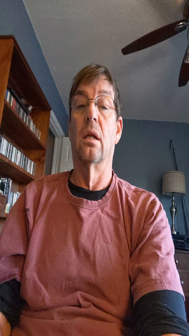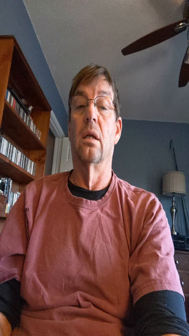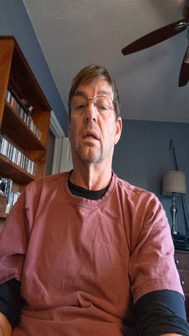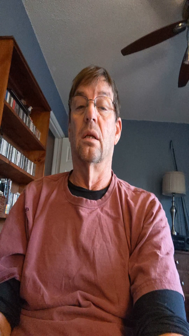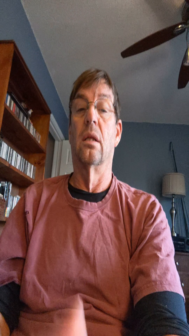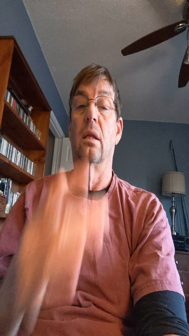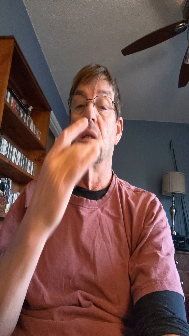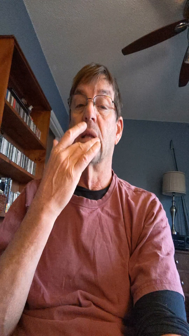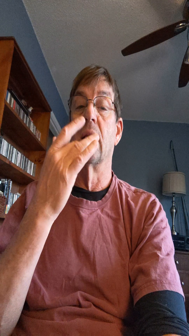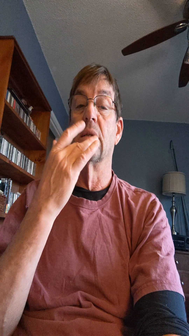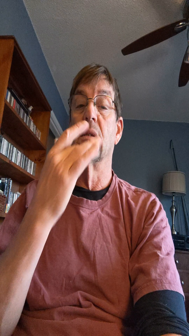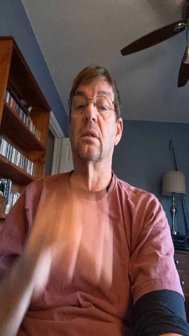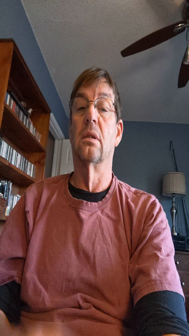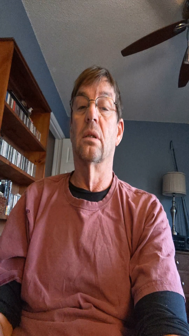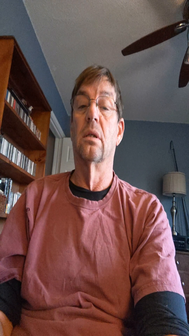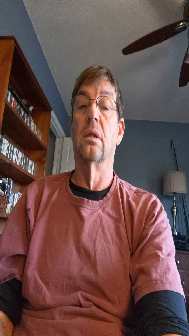taste